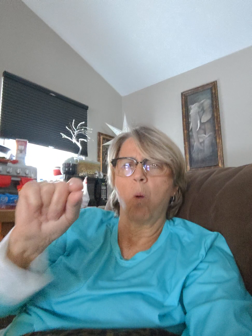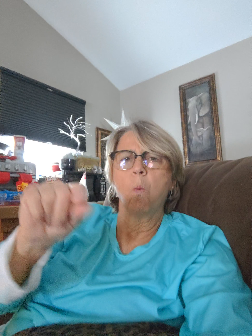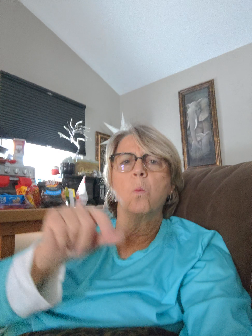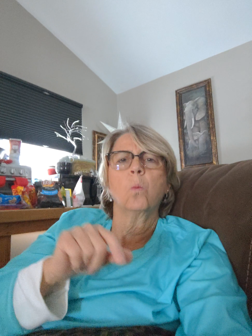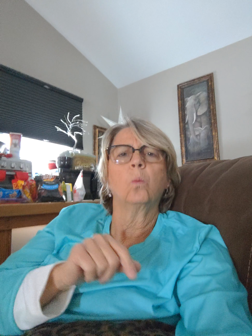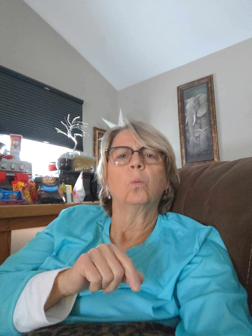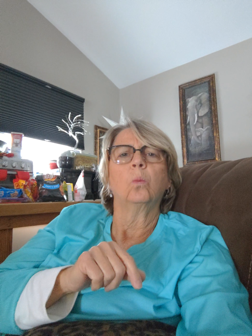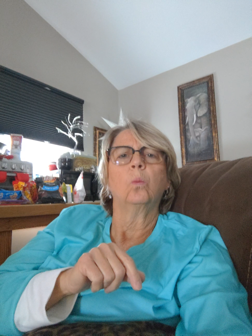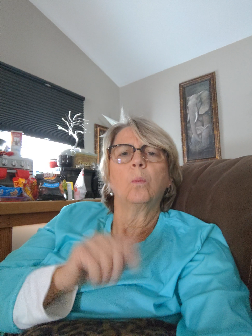go